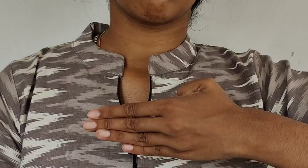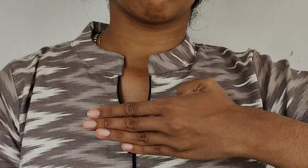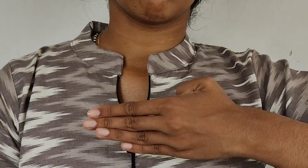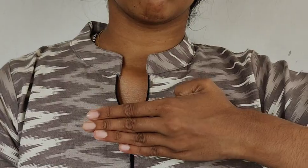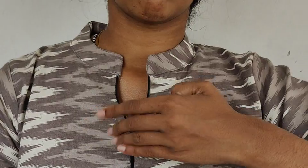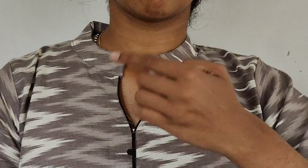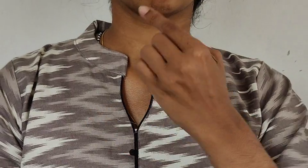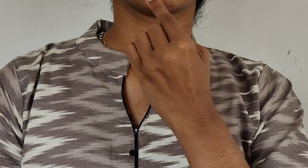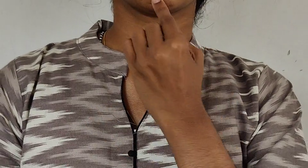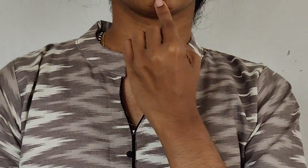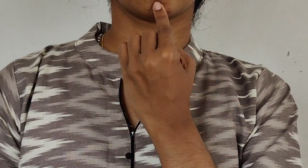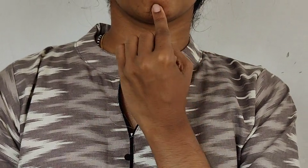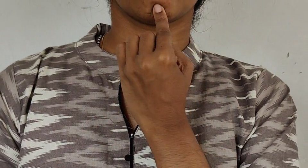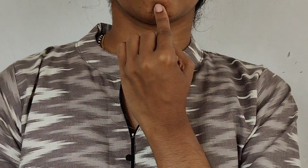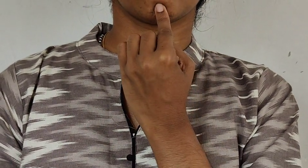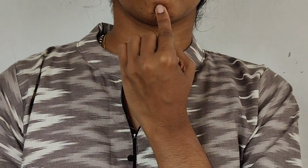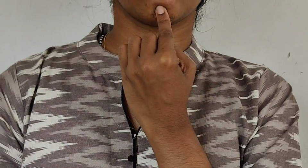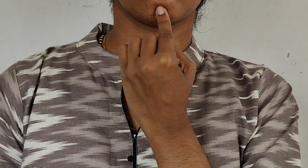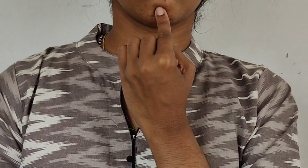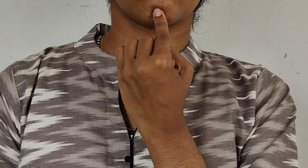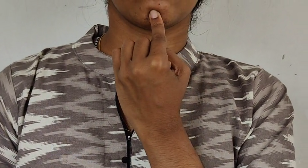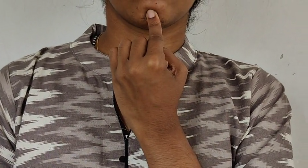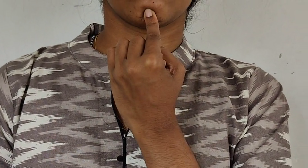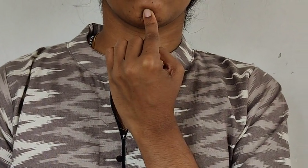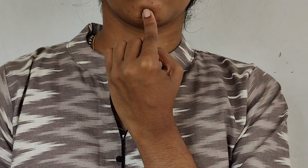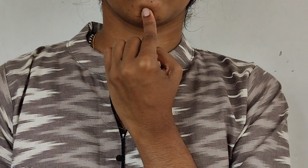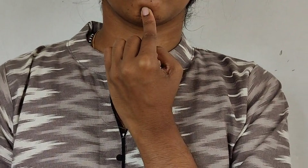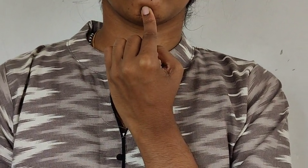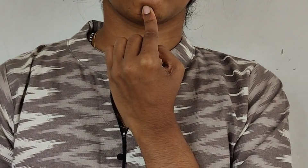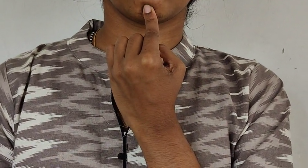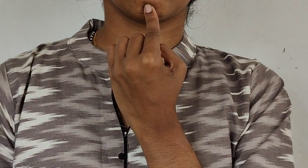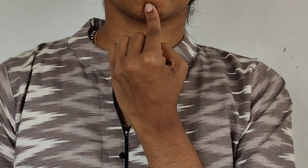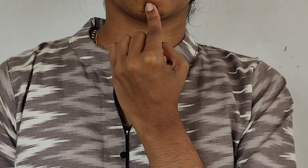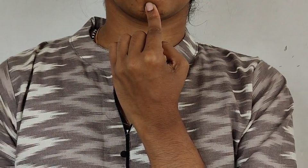അം